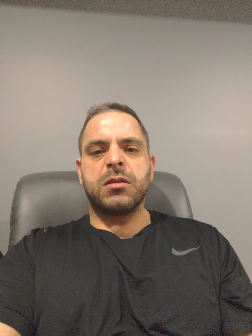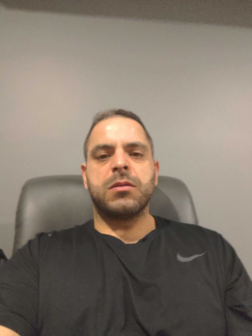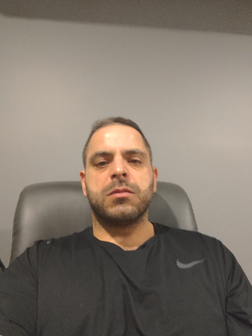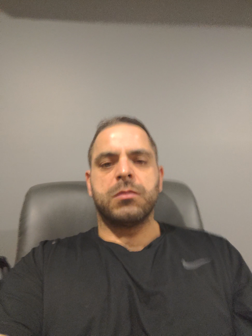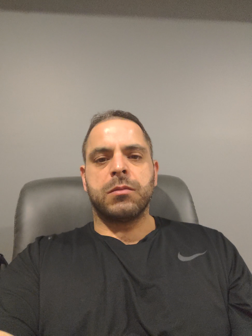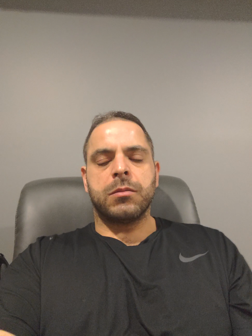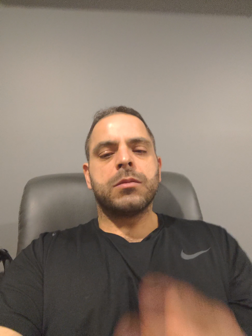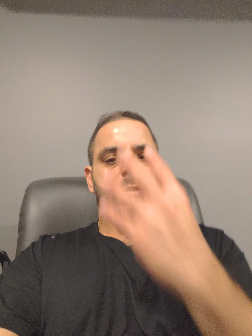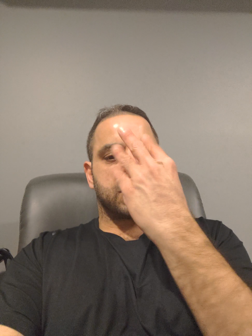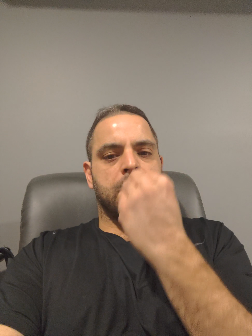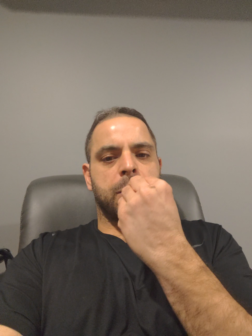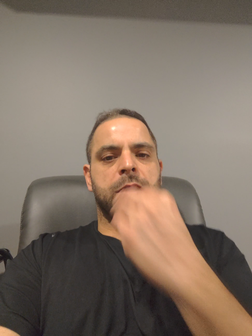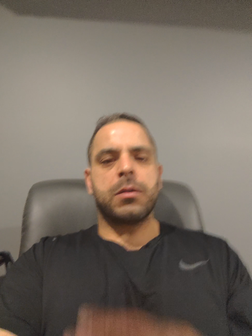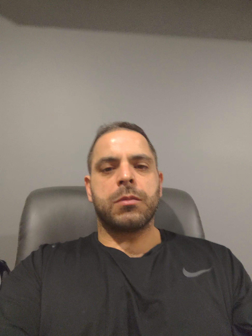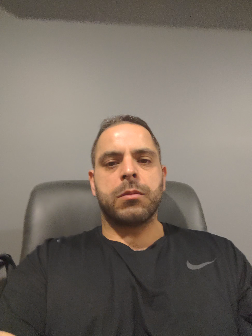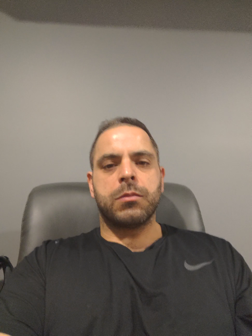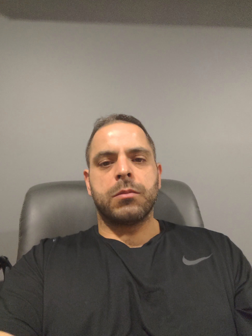sleep